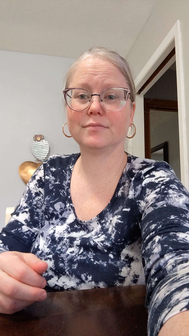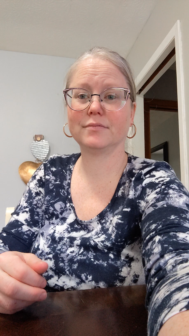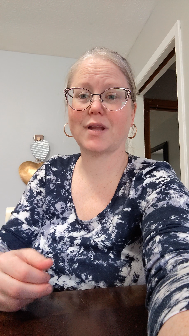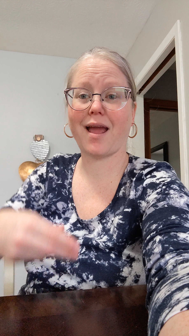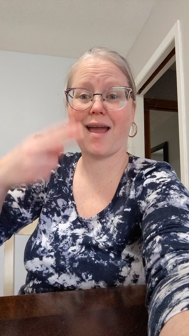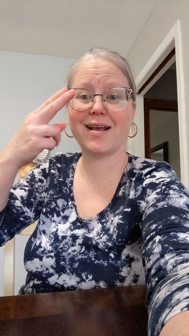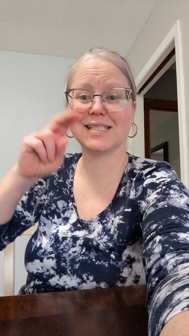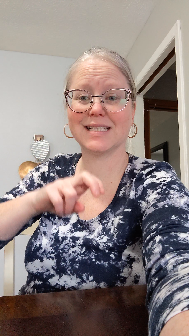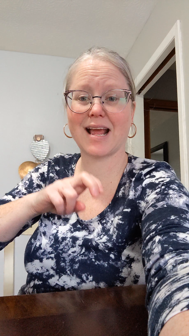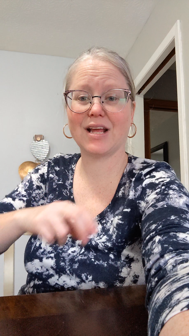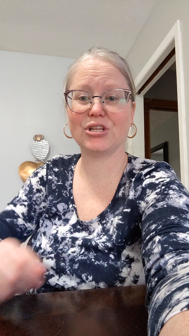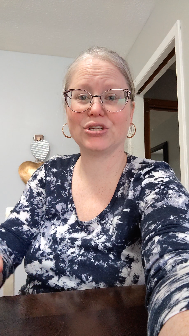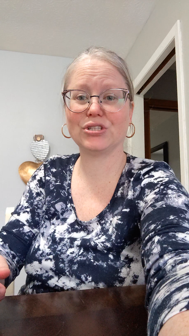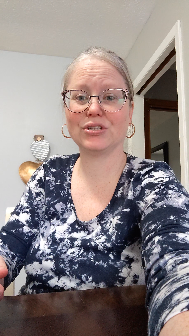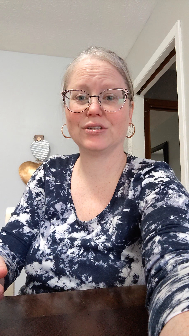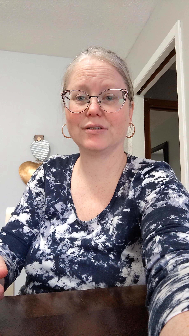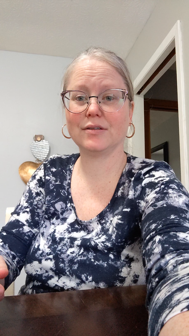high chair